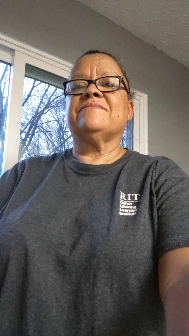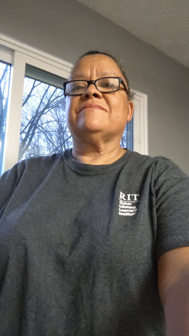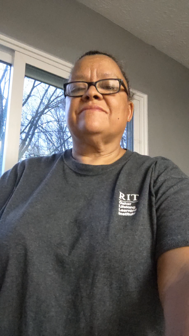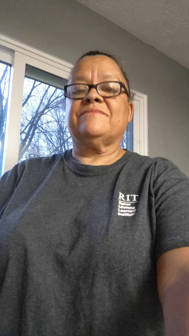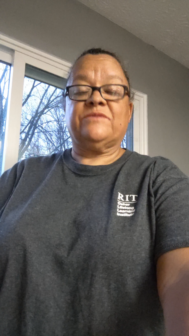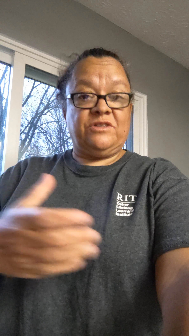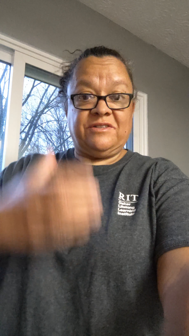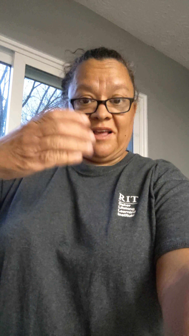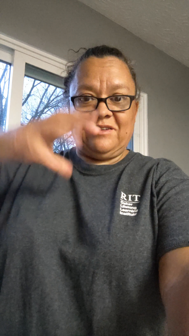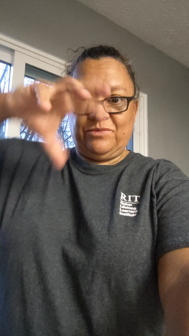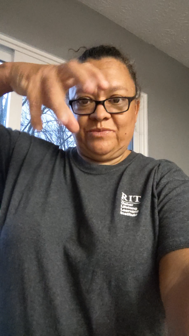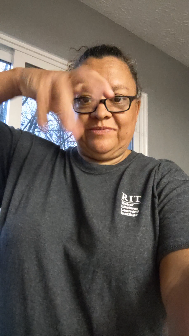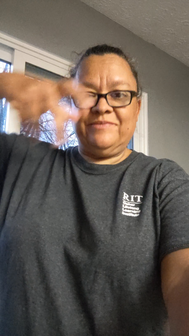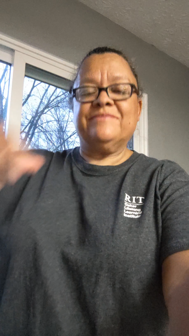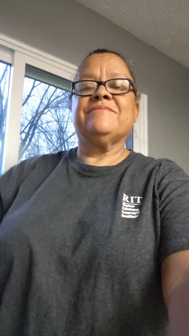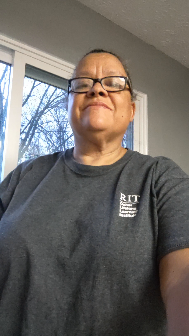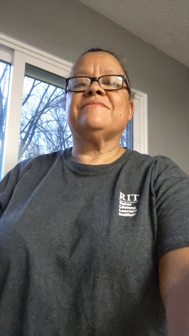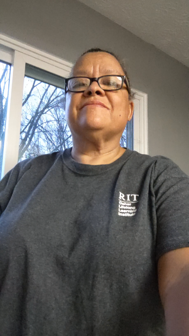jar